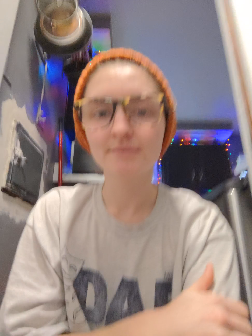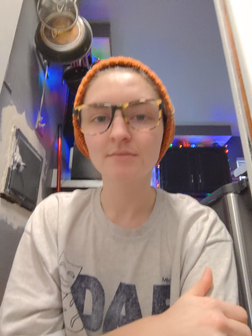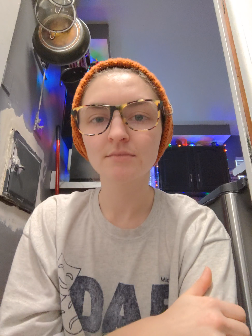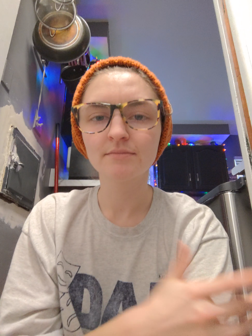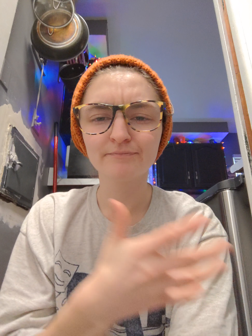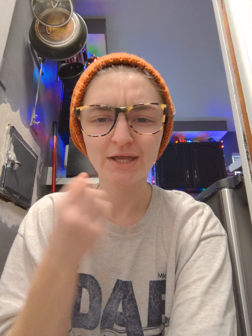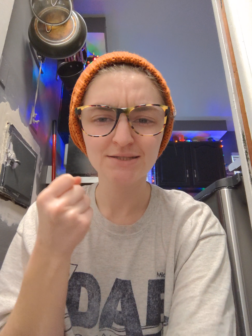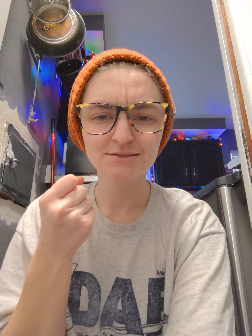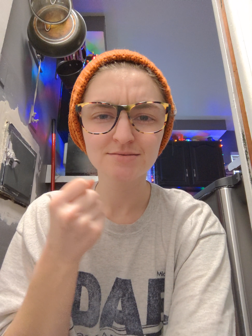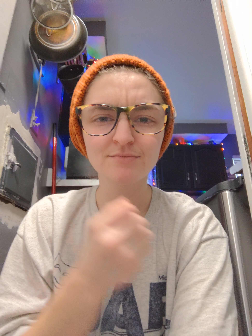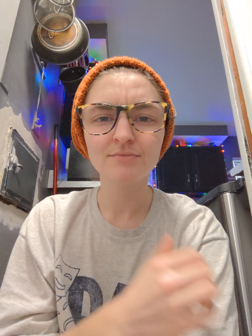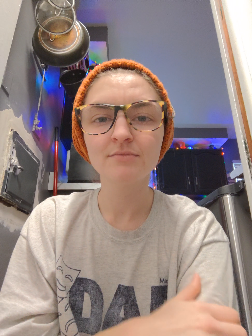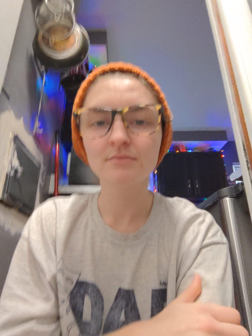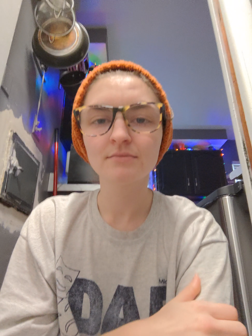fast